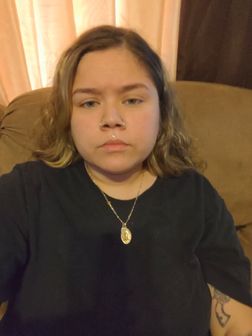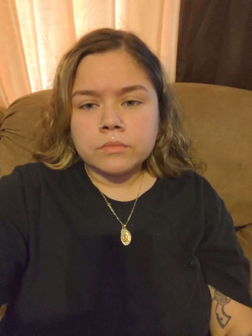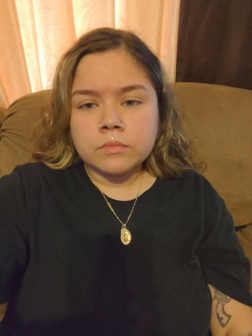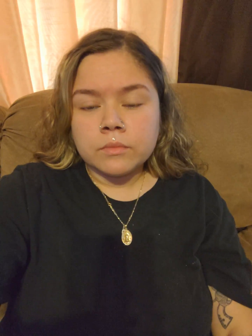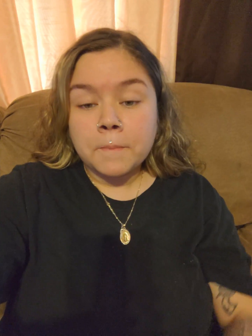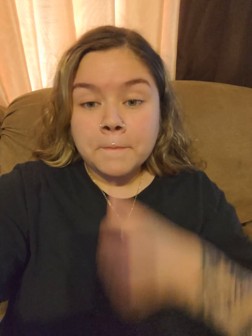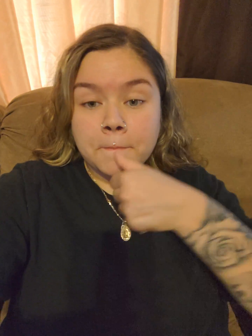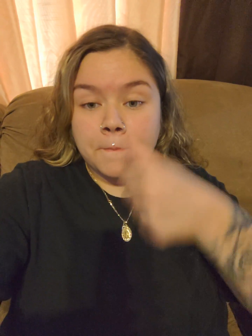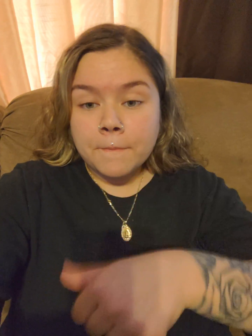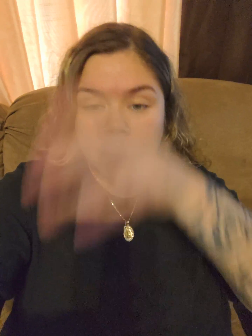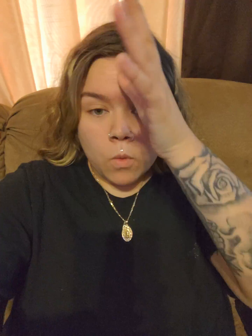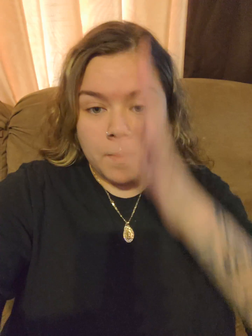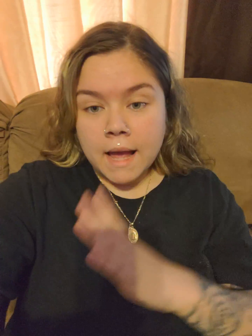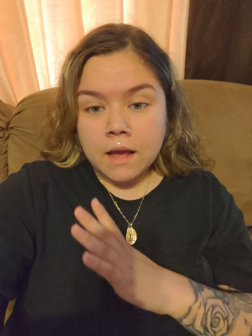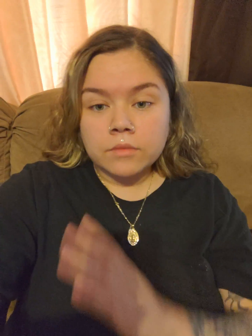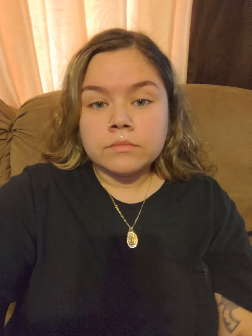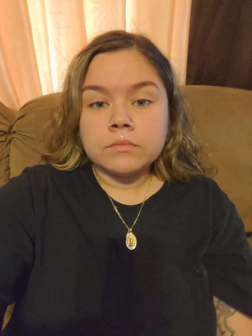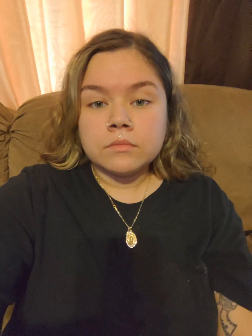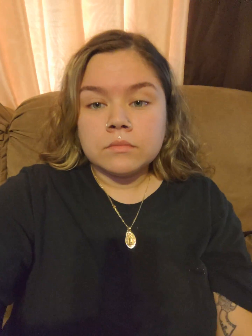mailman